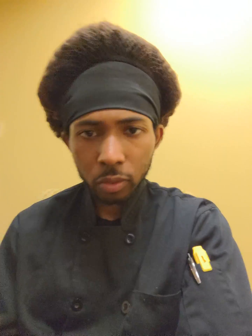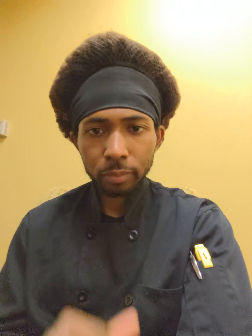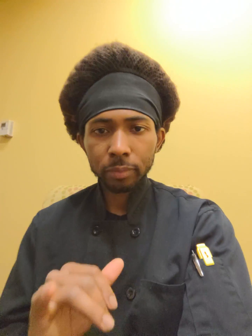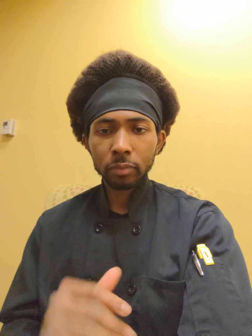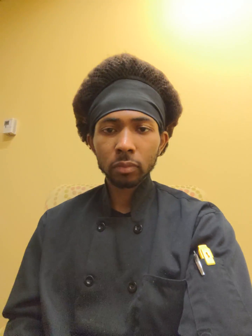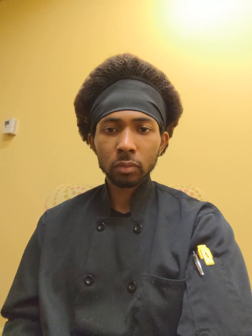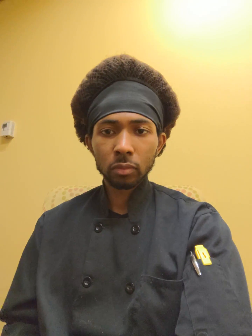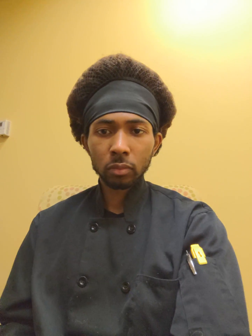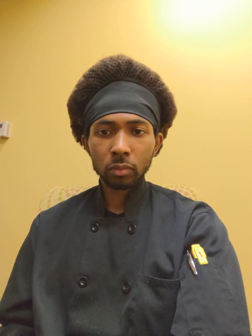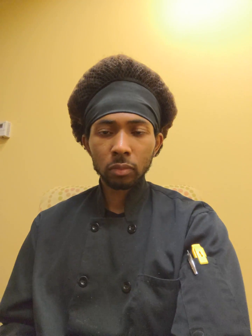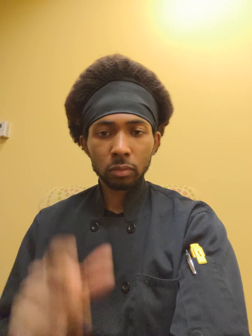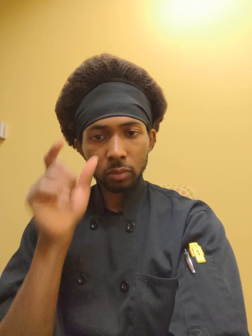glasses